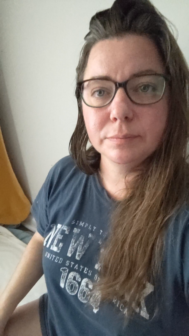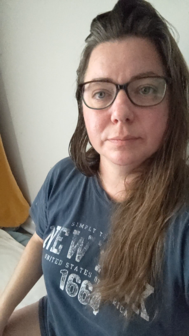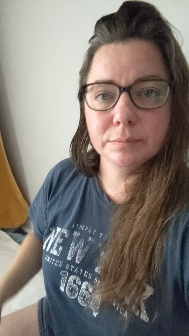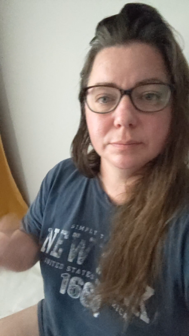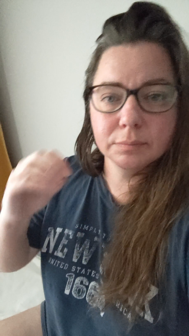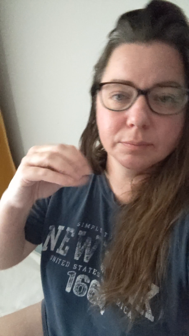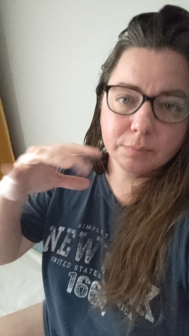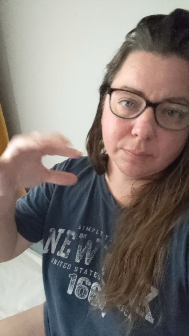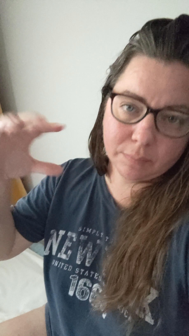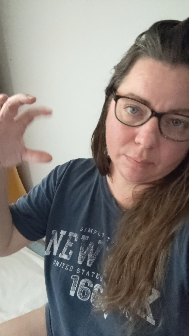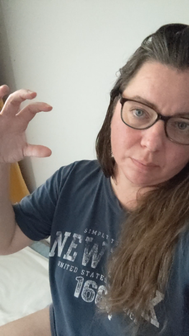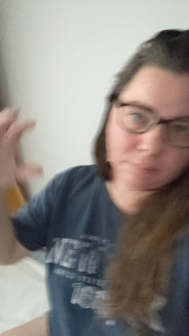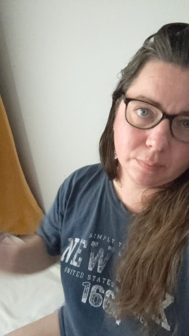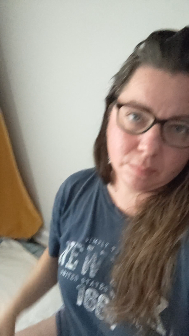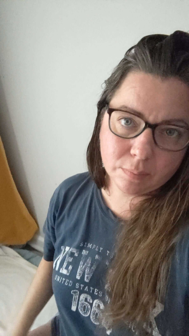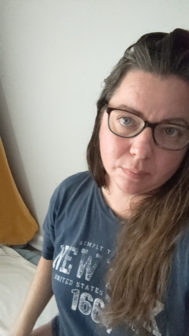bubbles